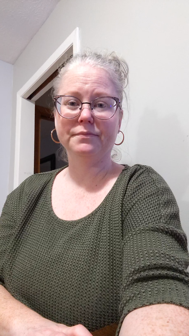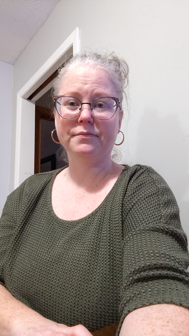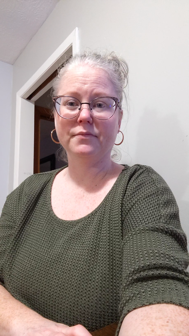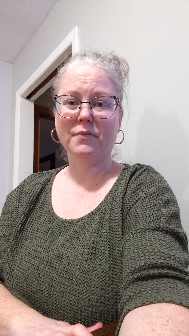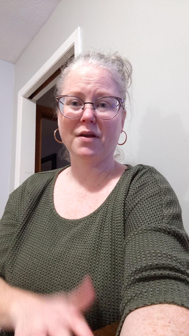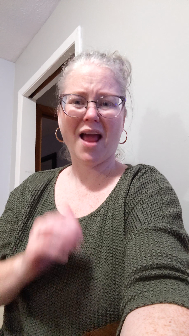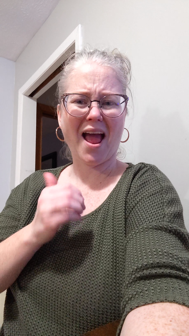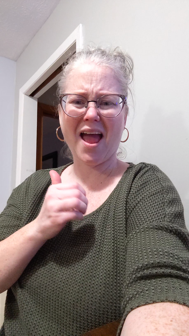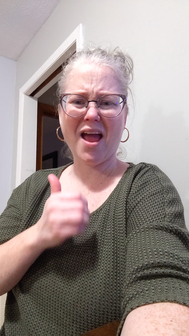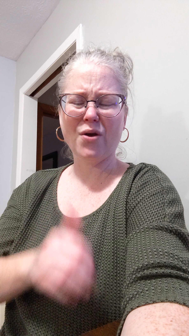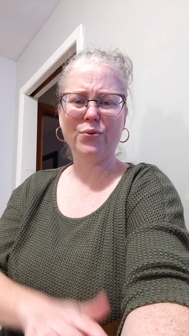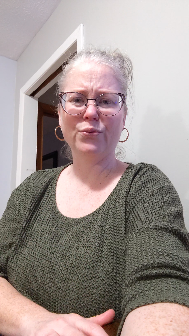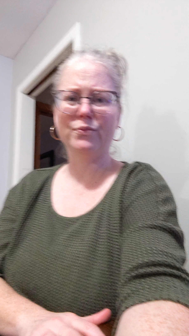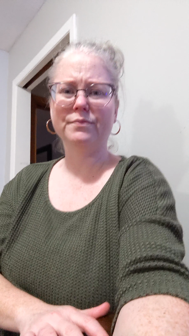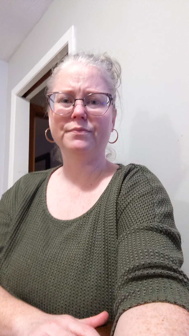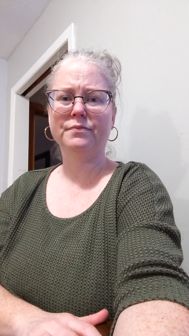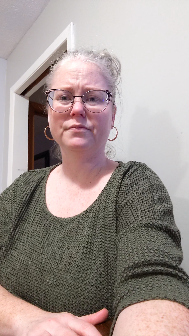how